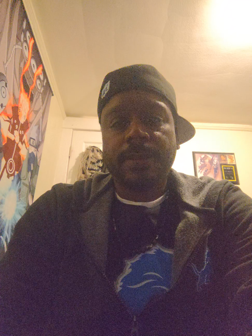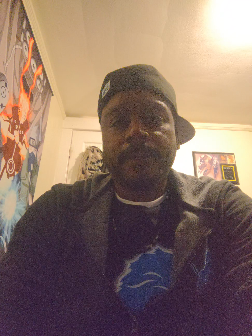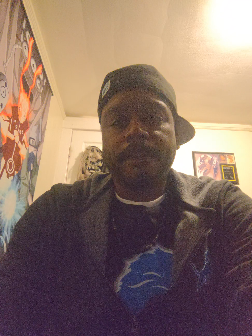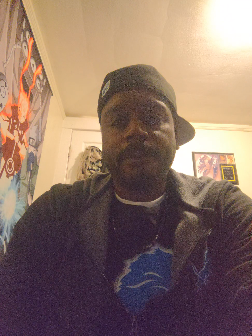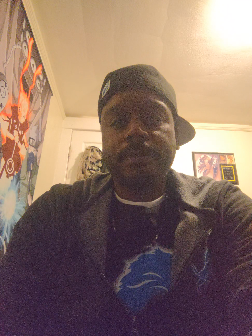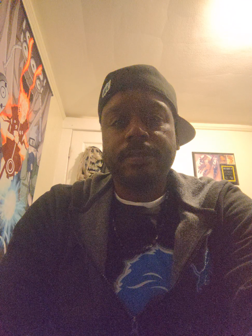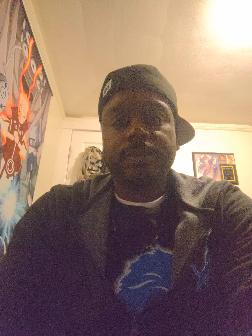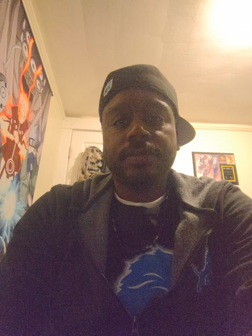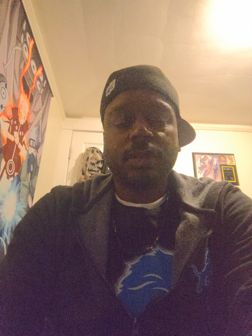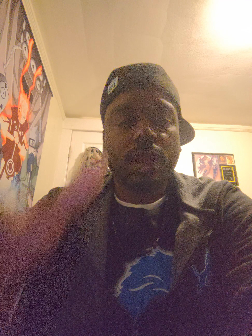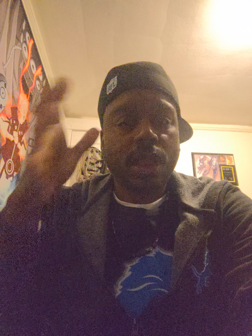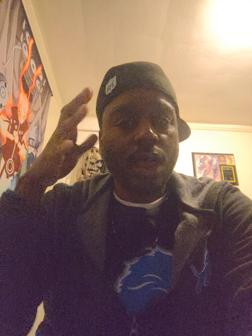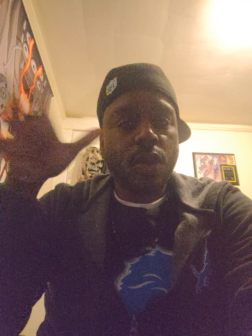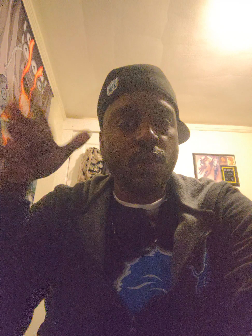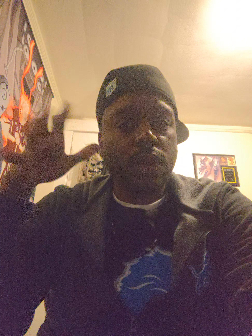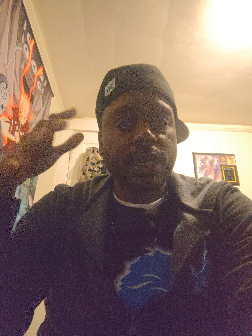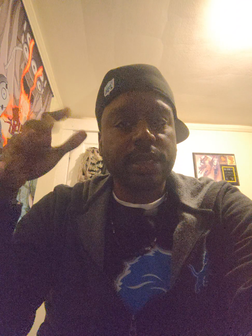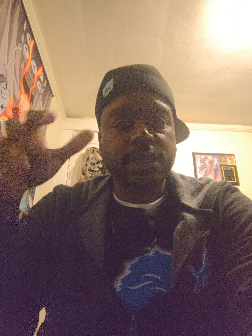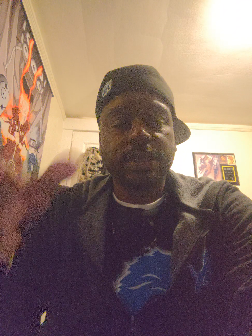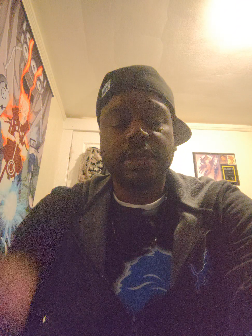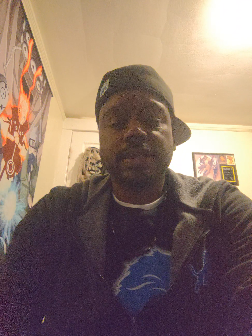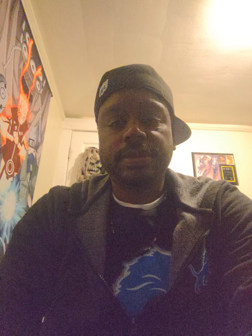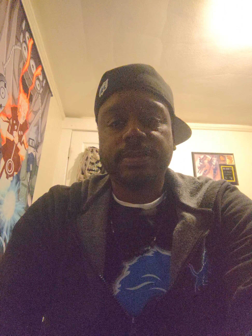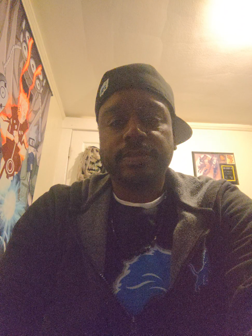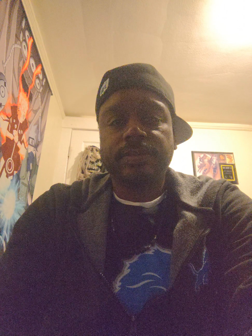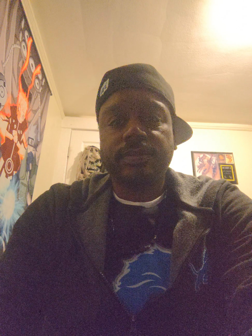noisy